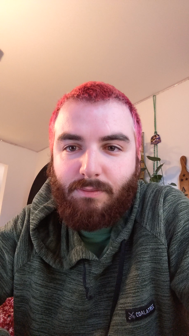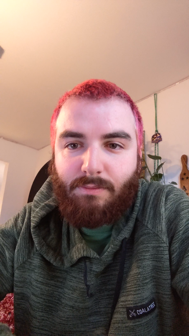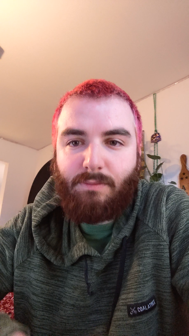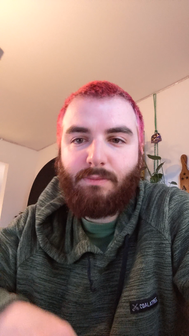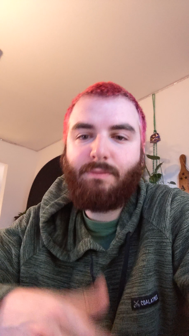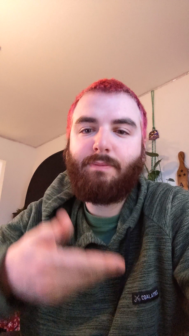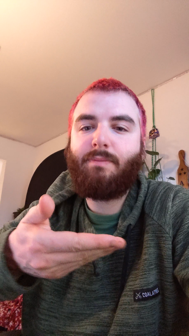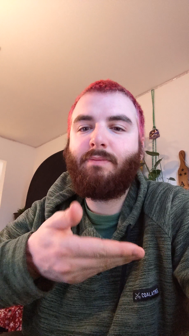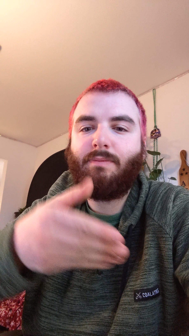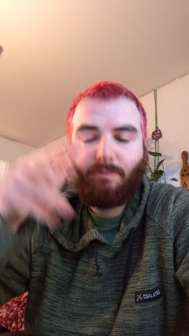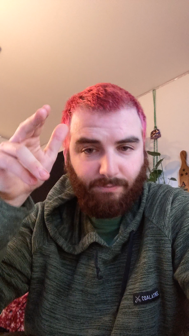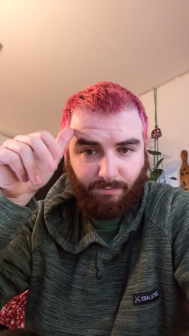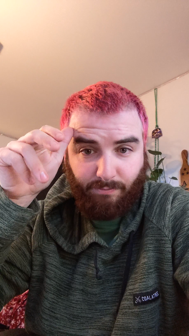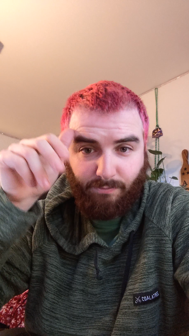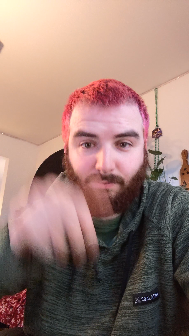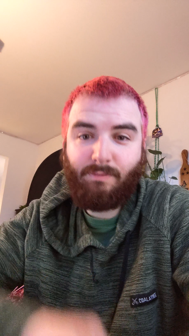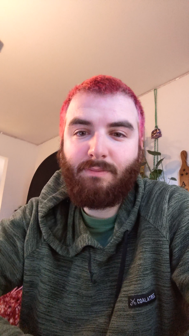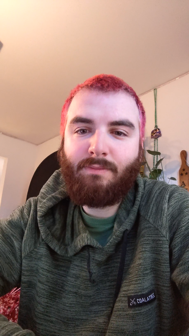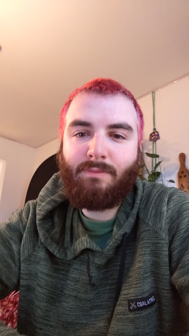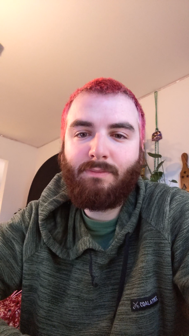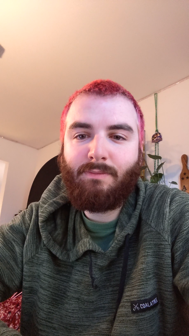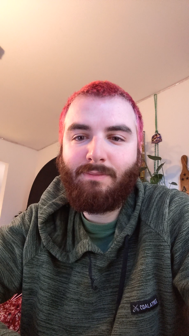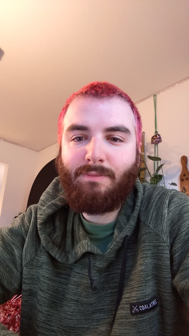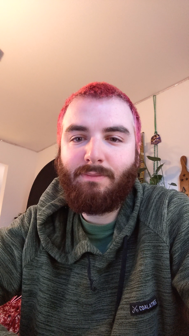pony